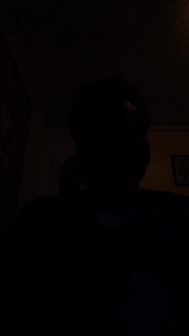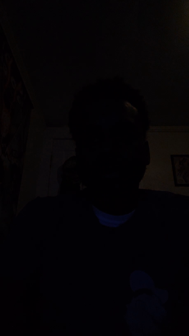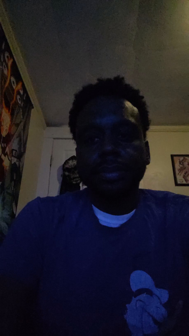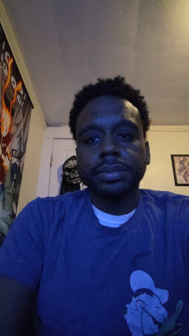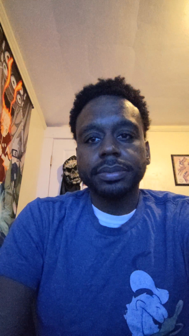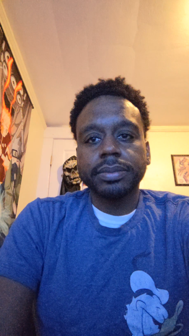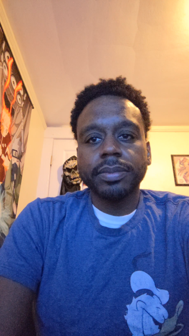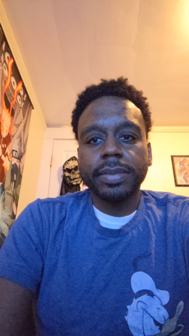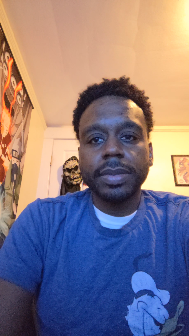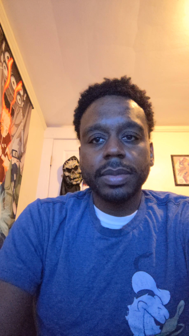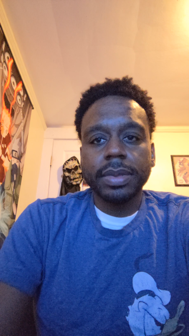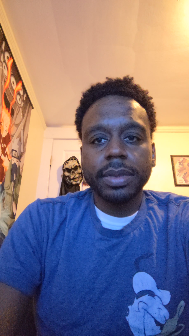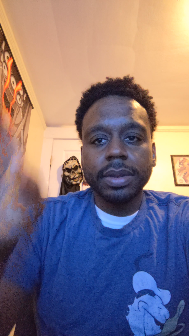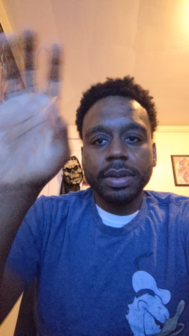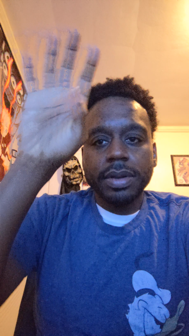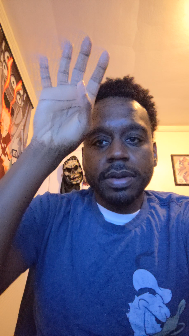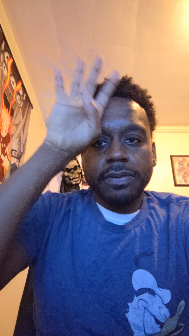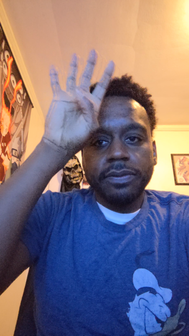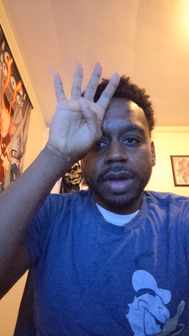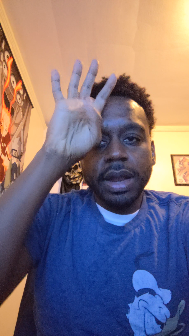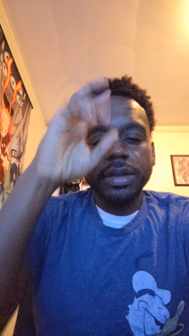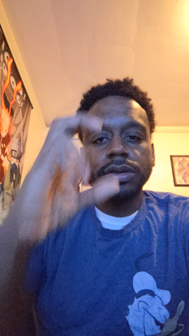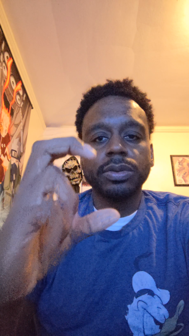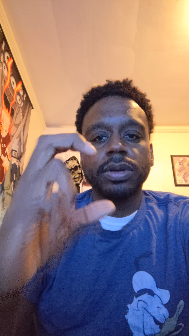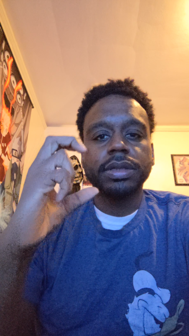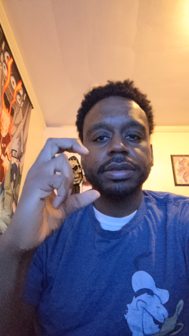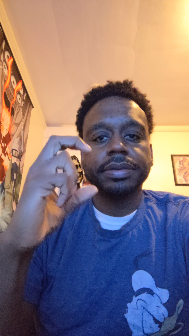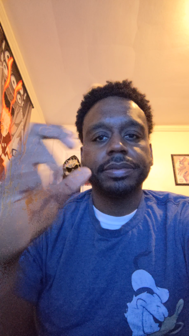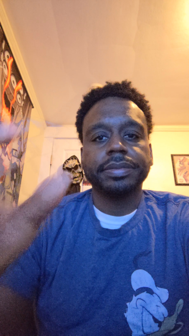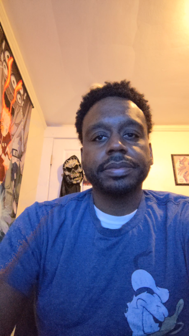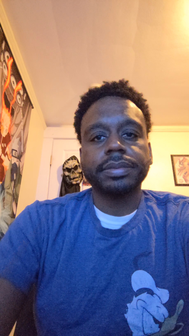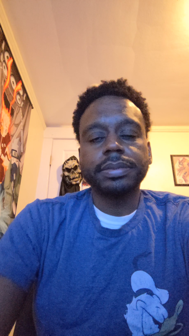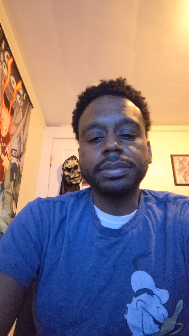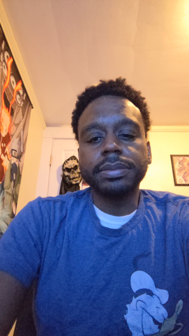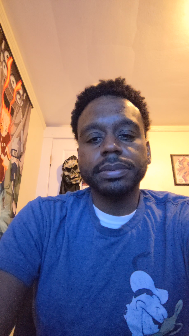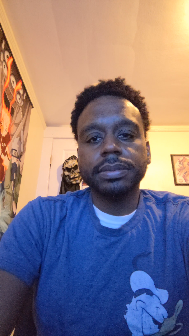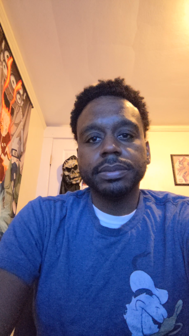fire truck